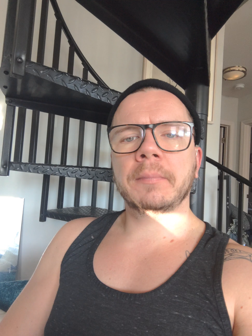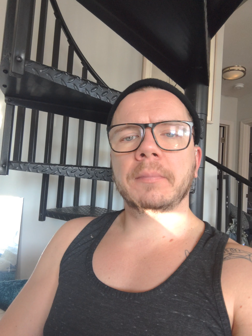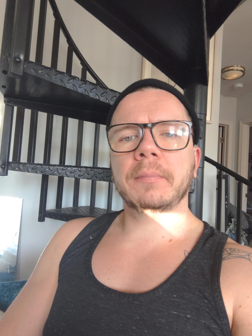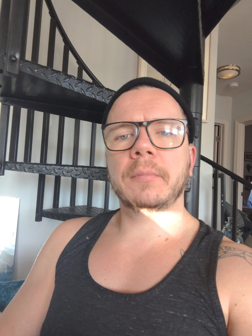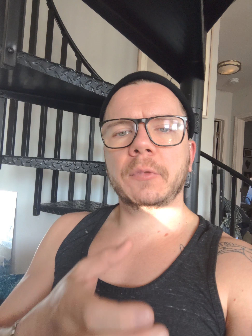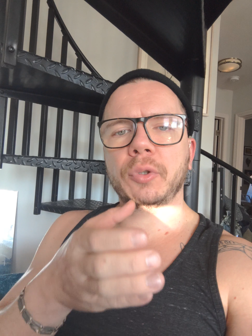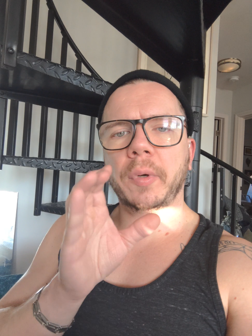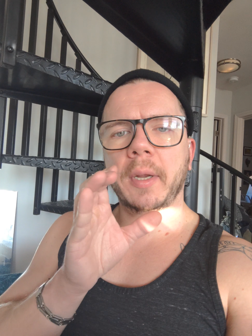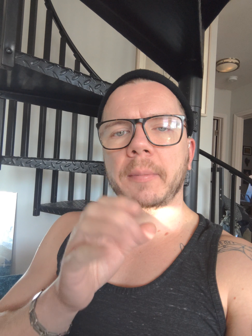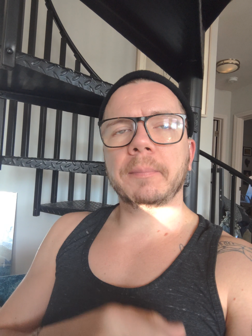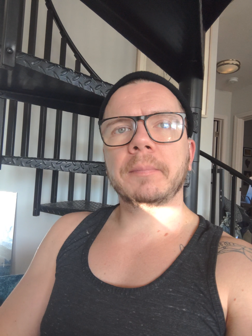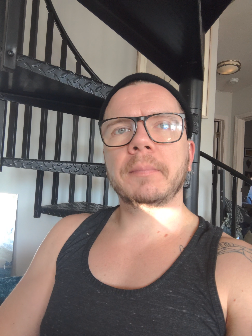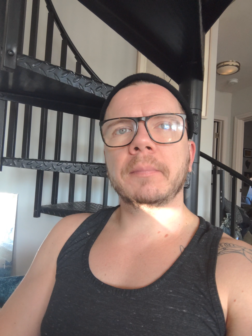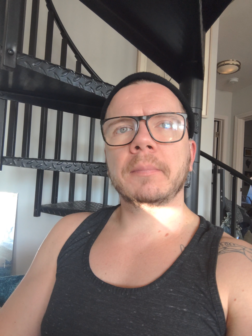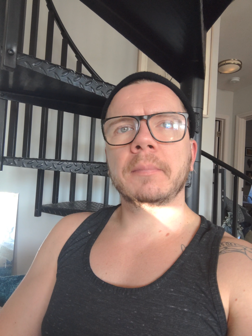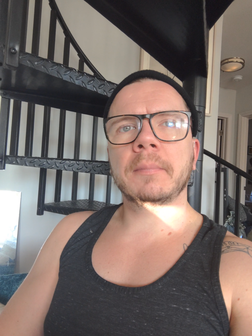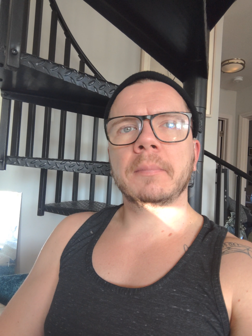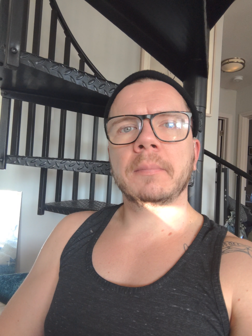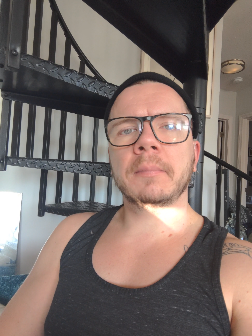drink